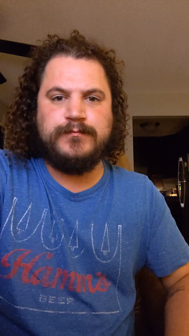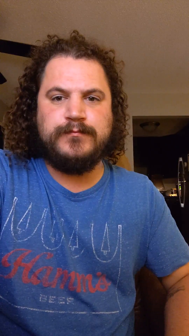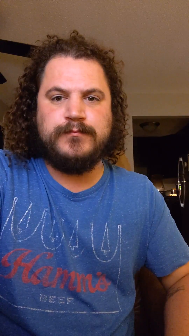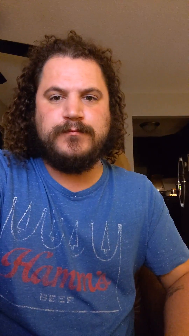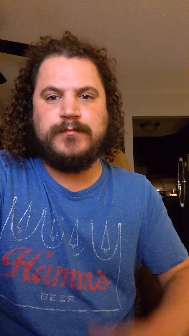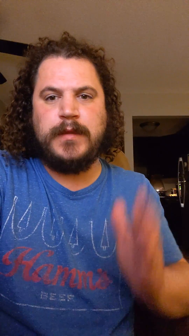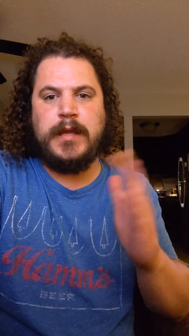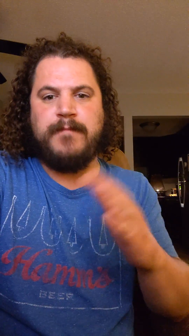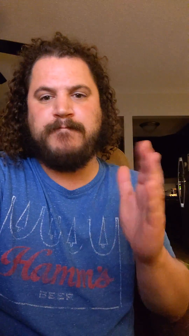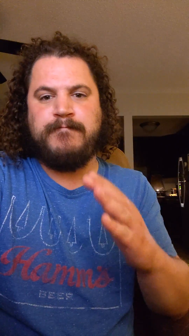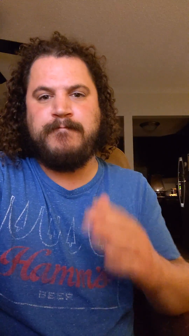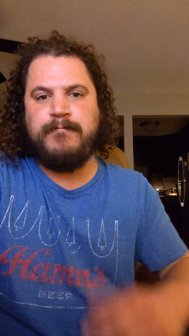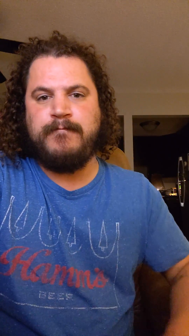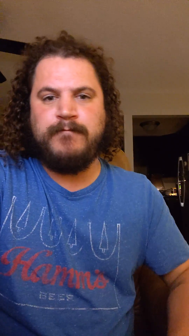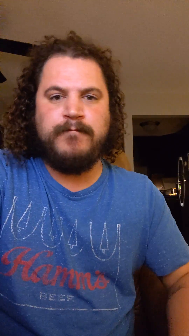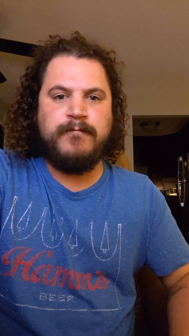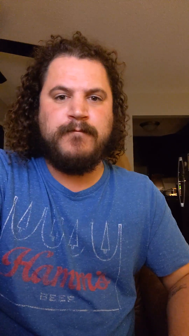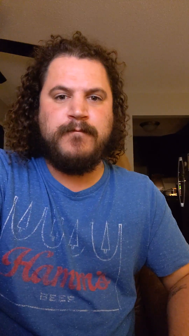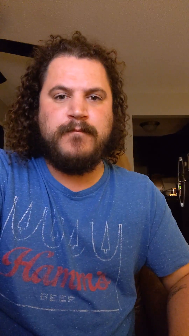clap